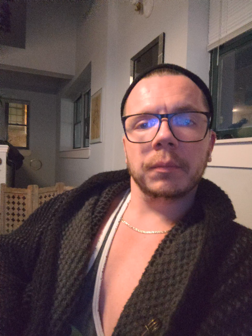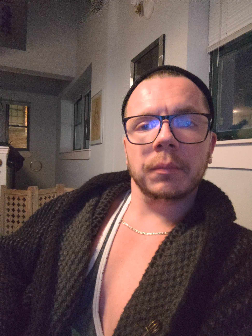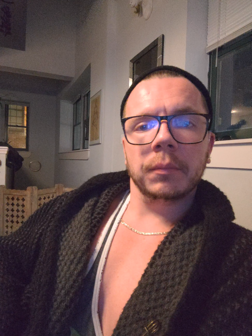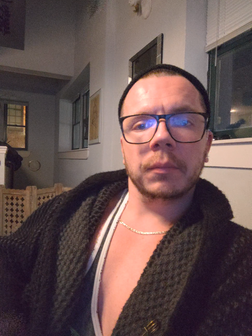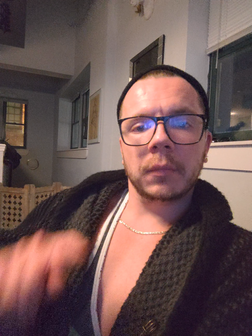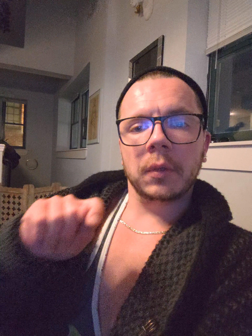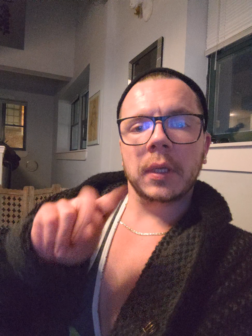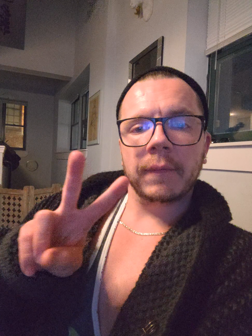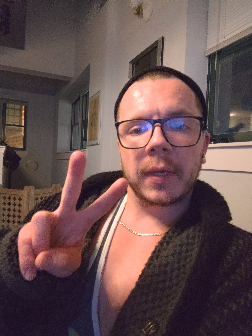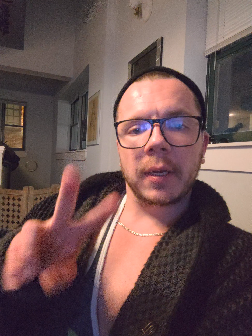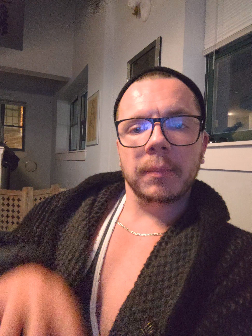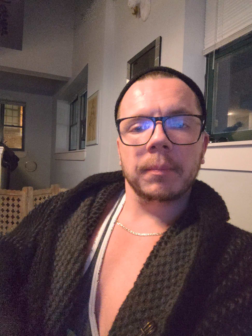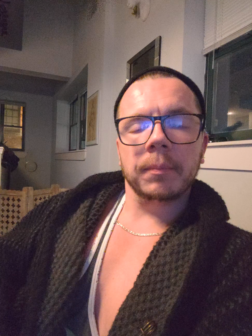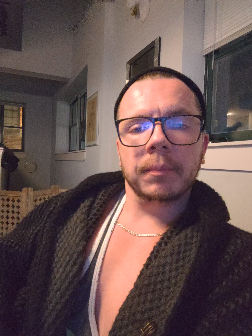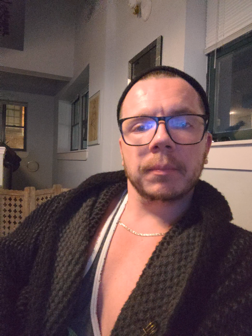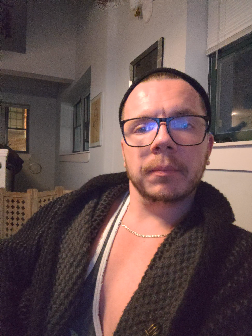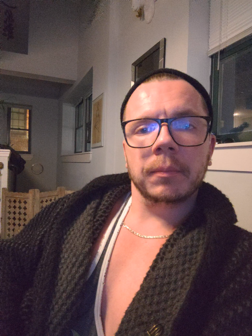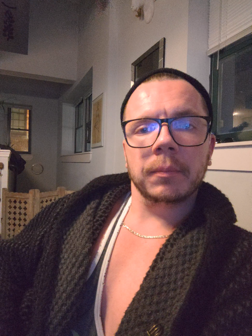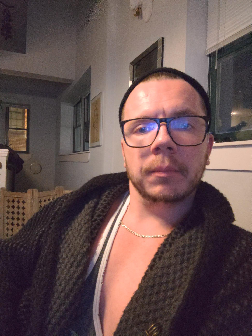TV